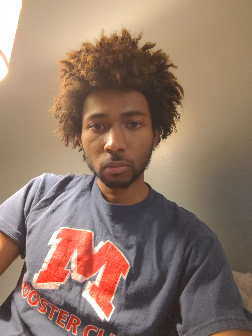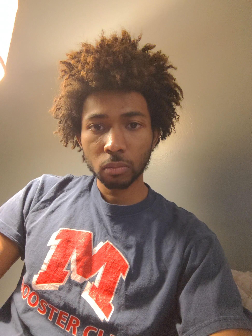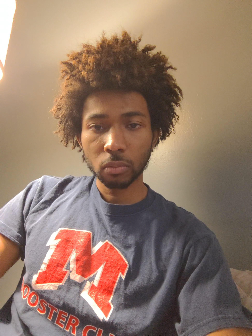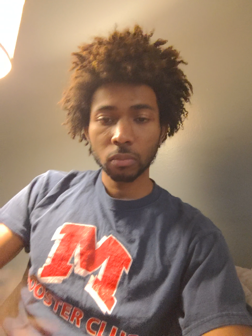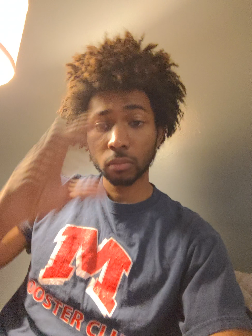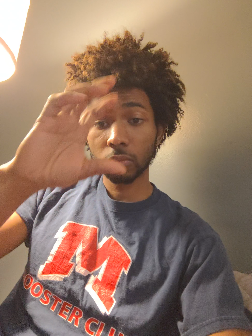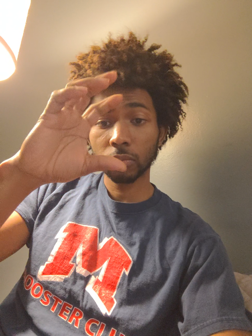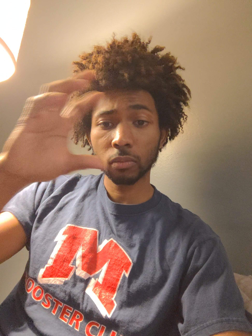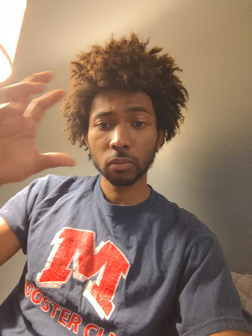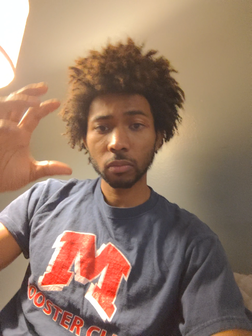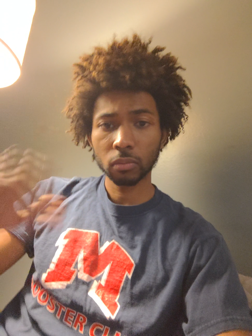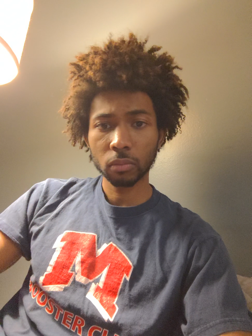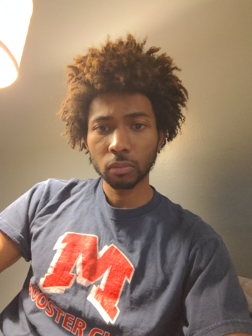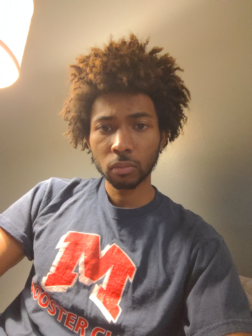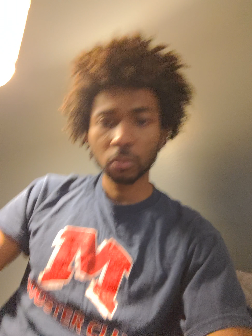cloud